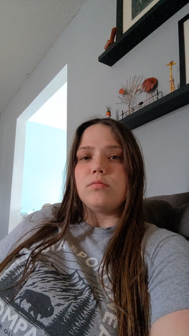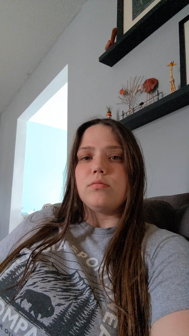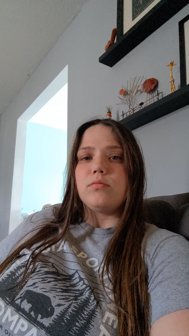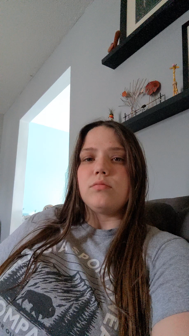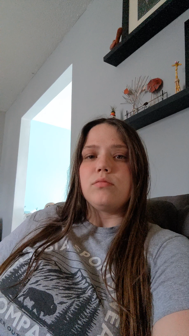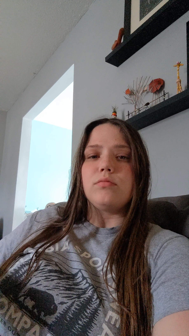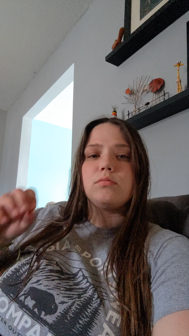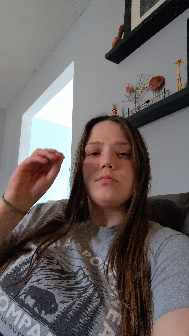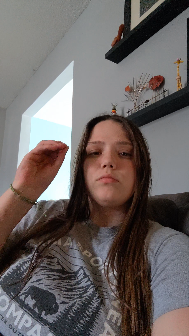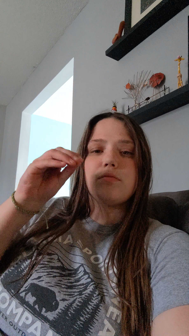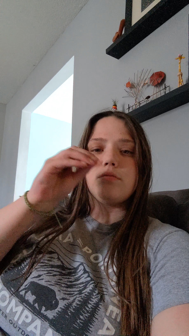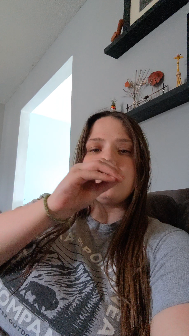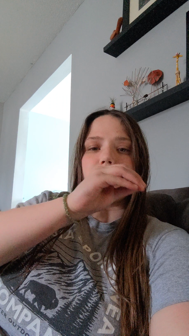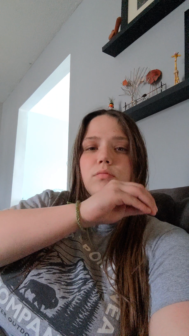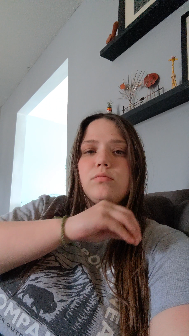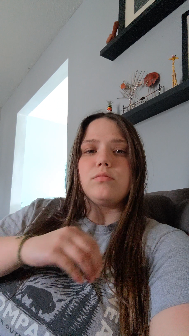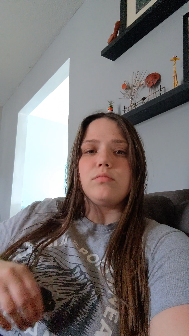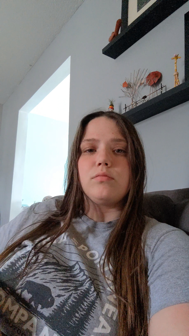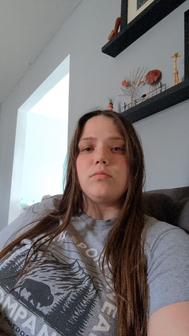dinosaur